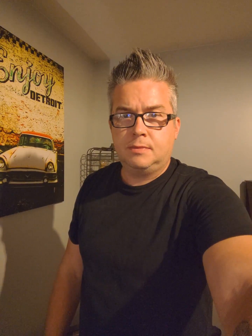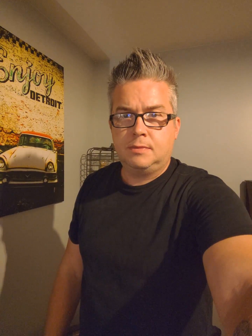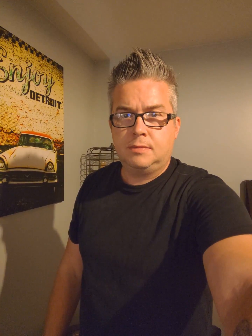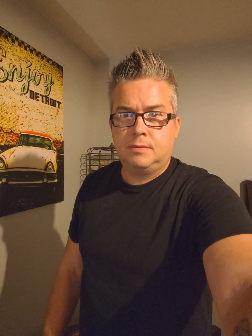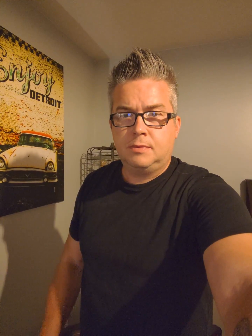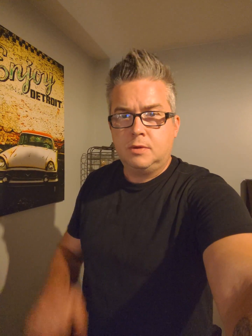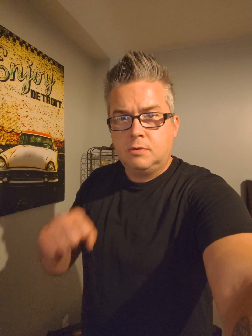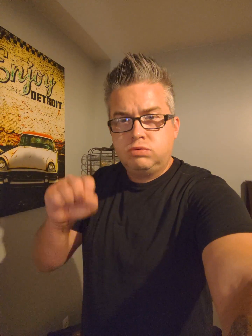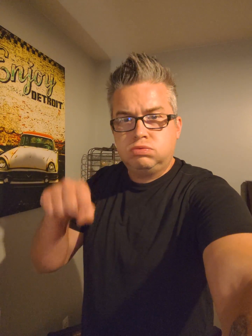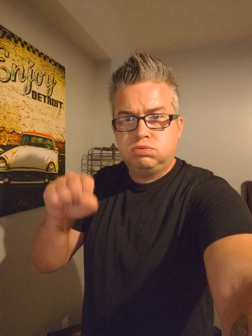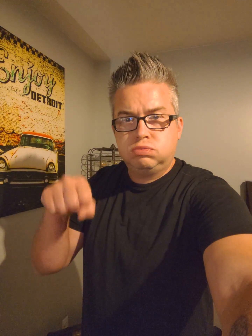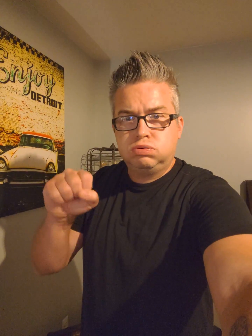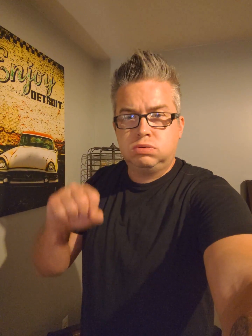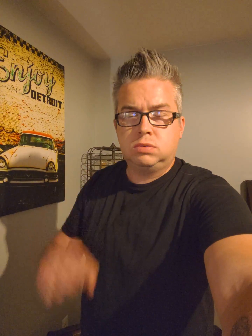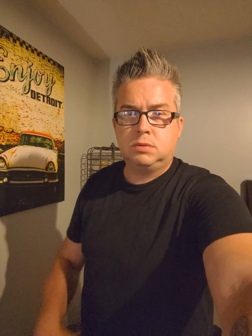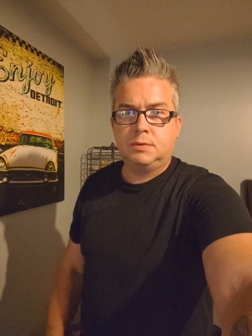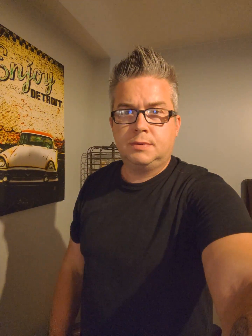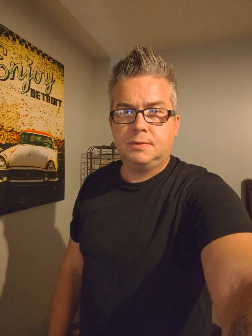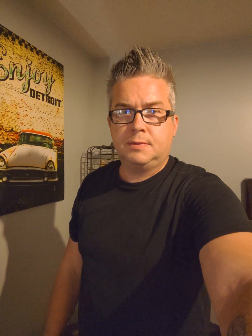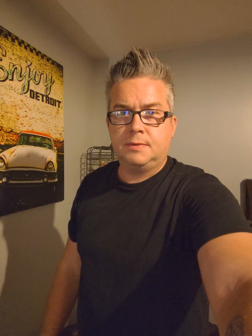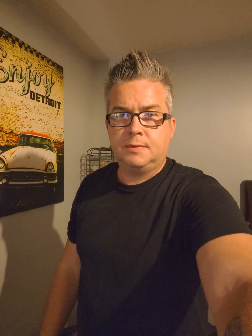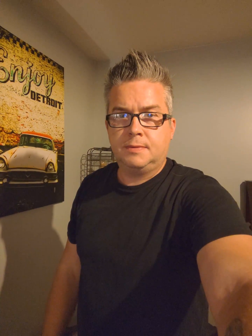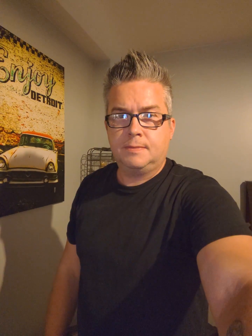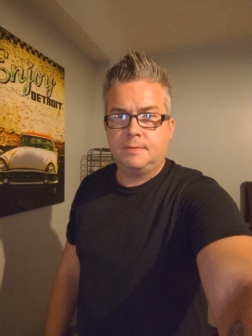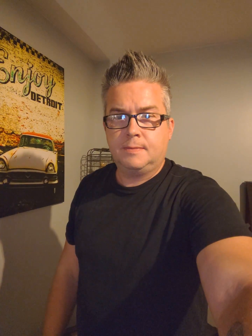motorcycle